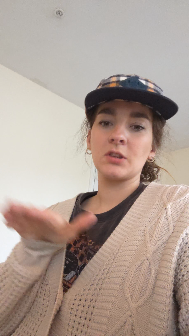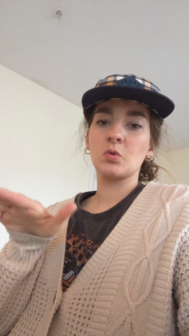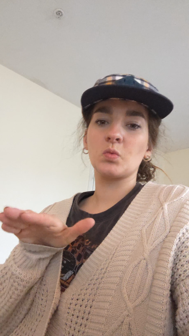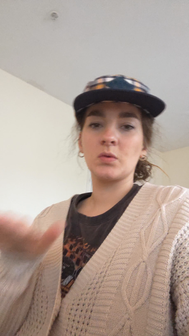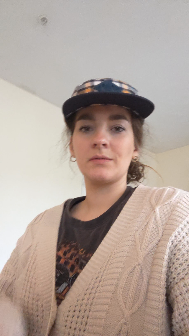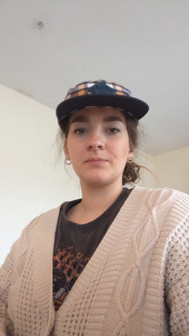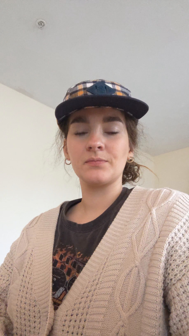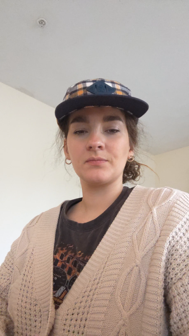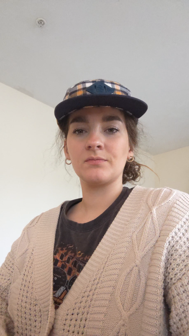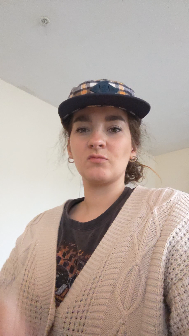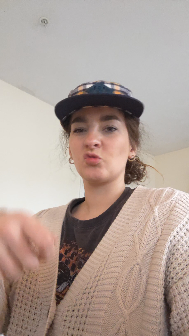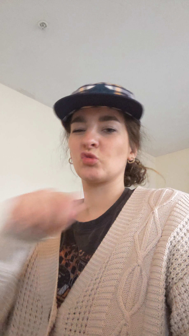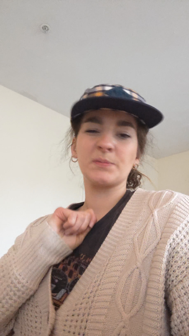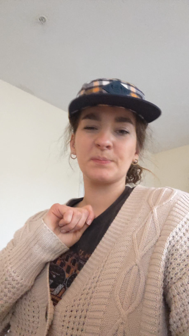rip